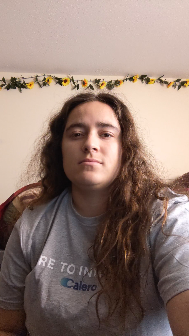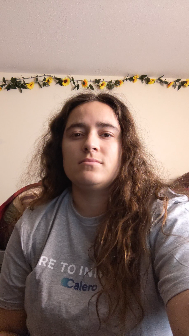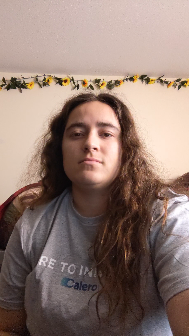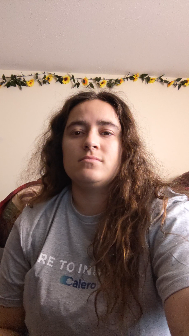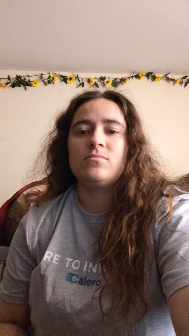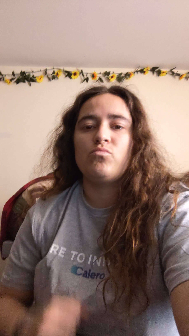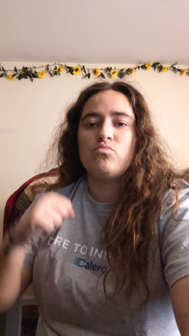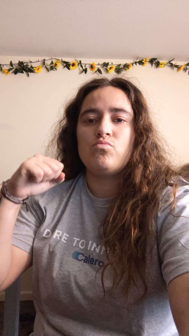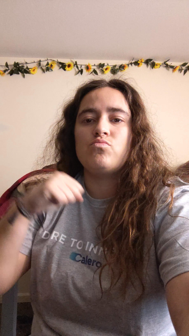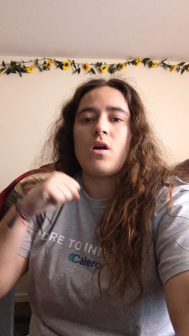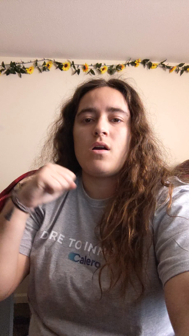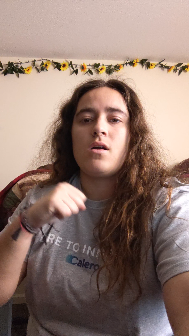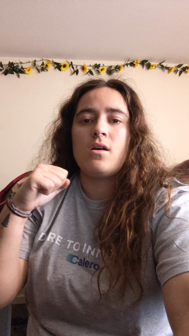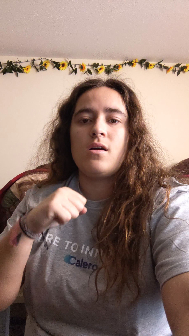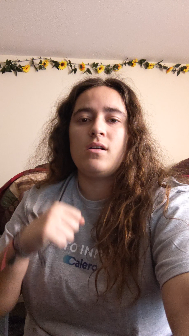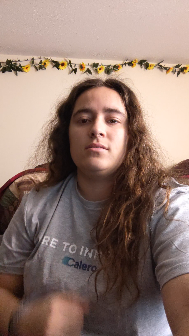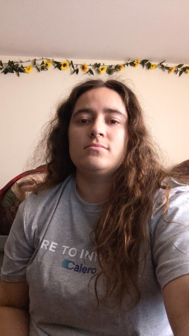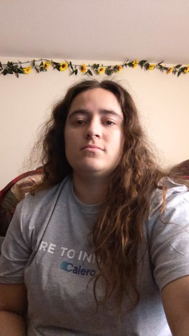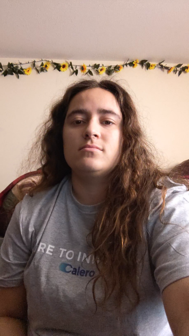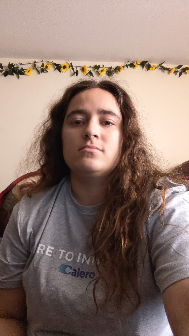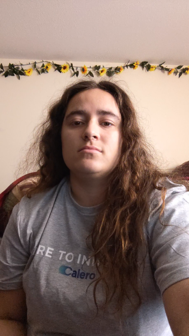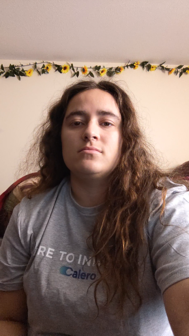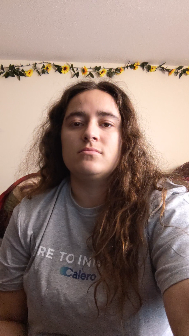rock